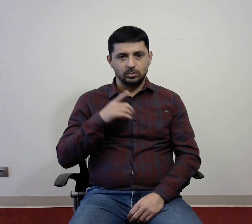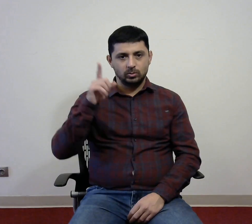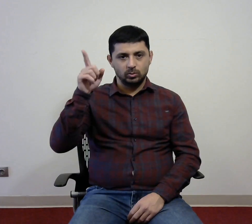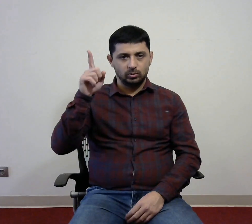O